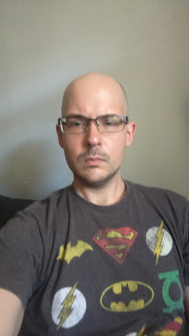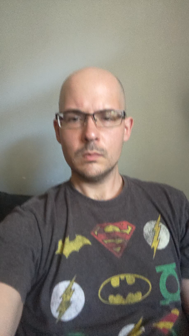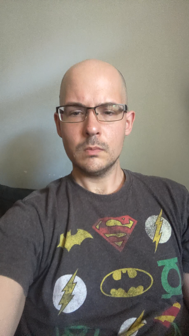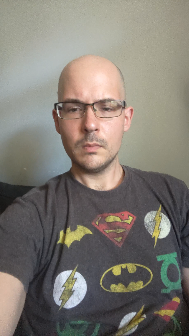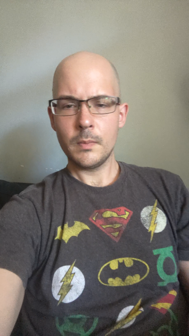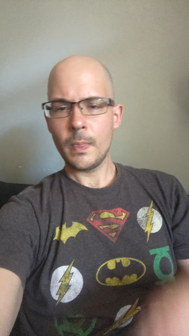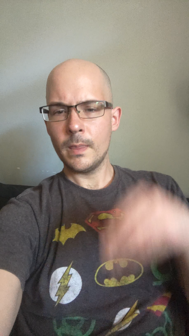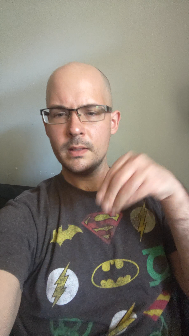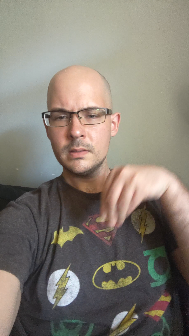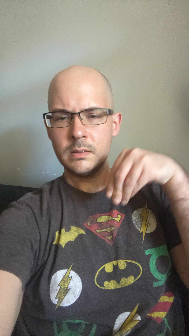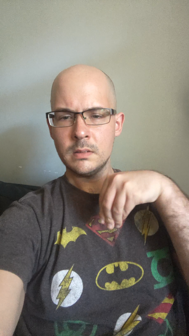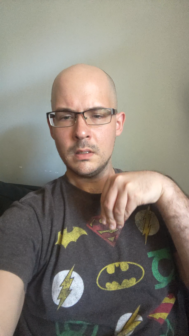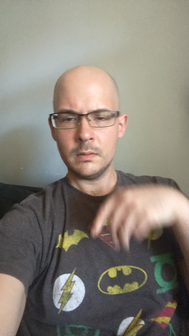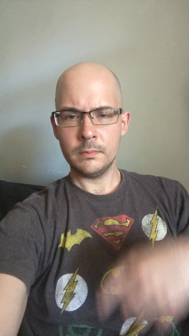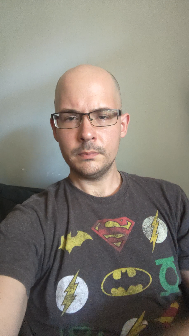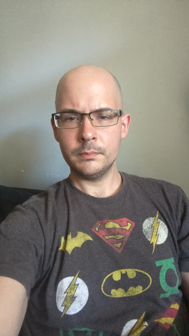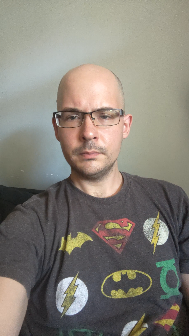inside